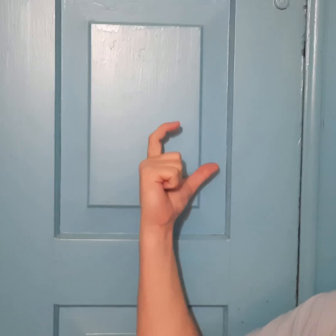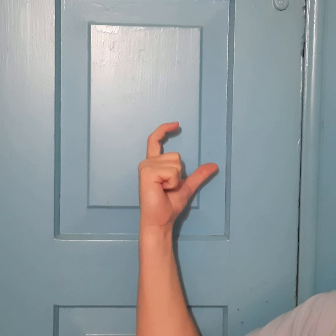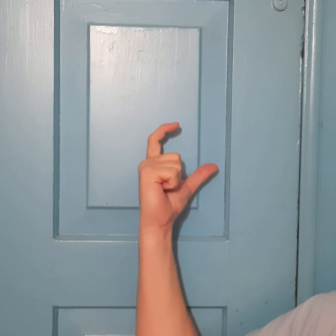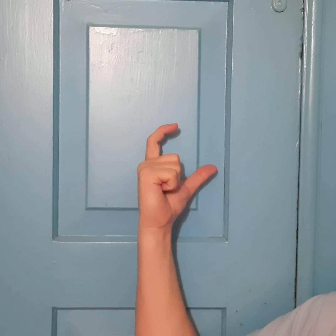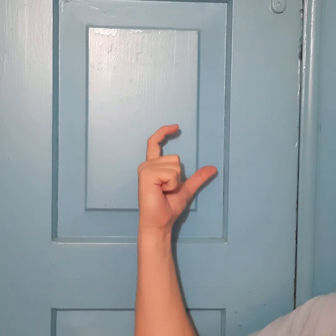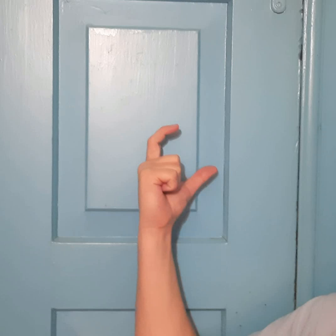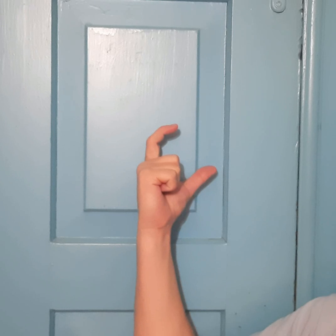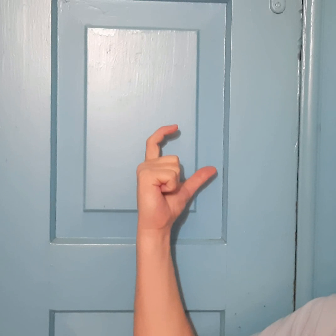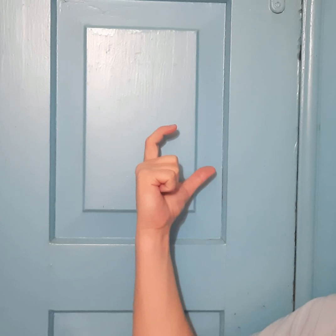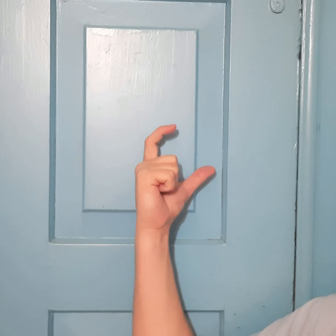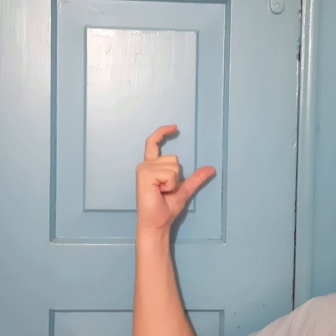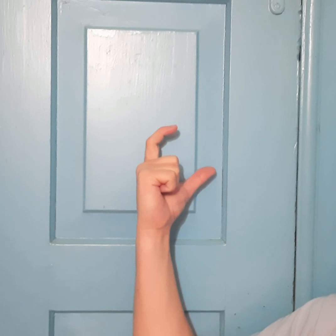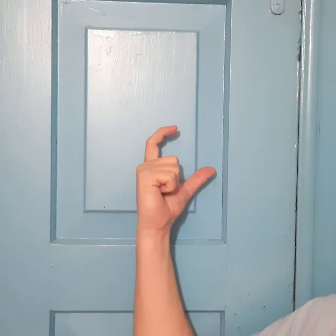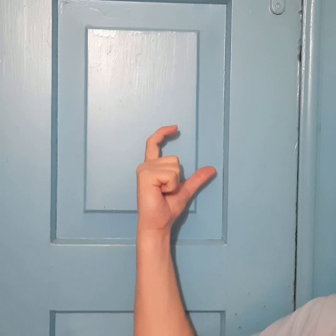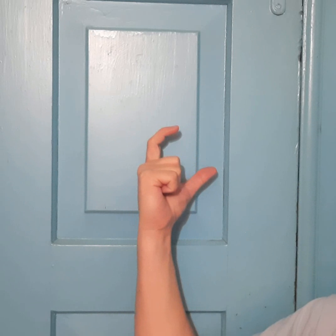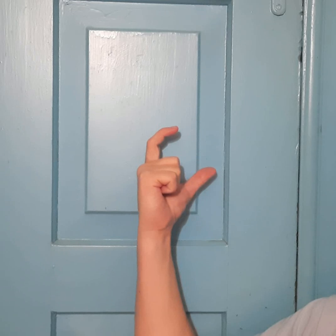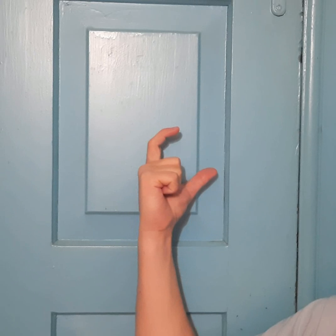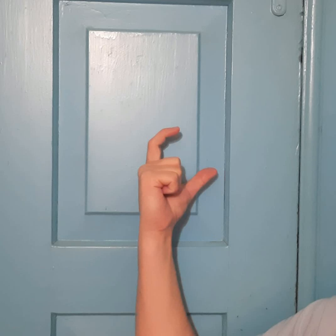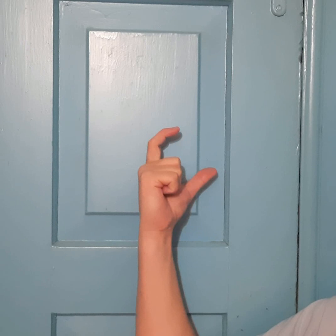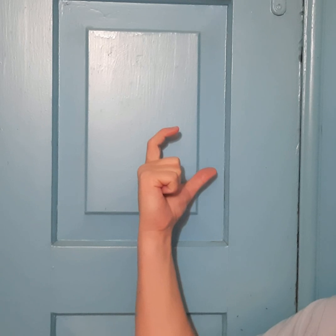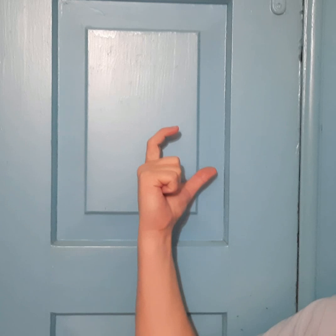Є